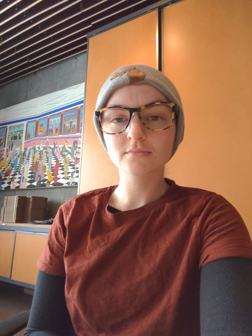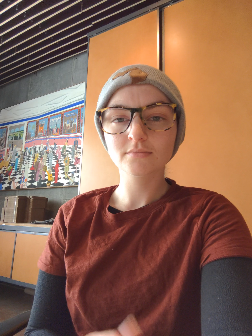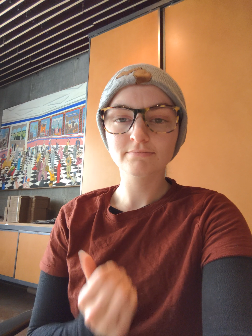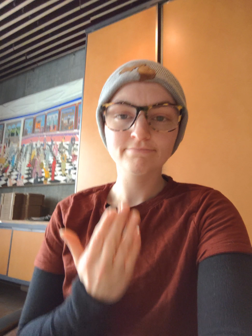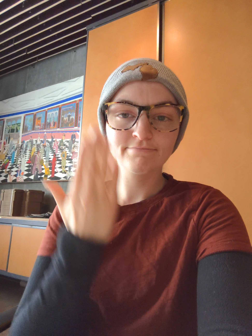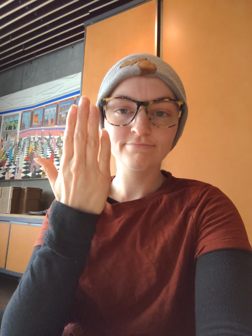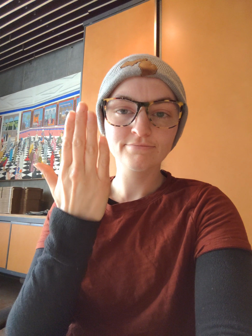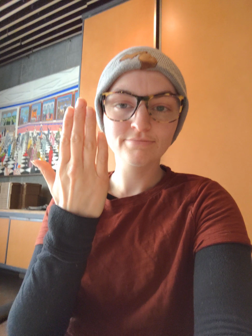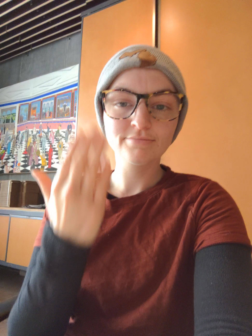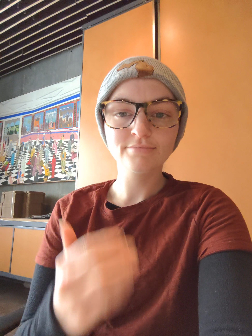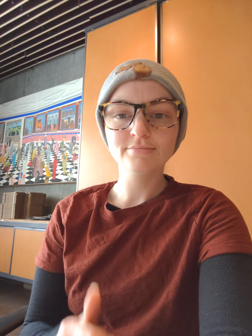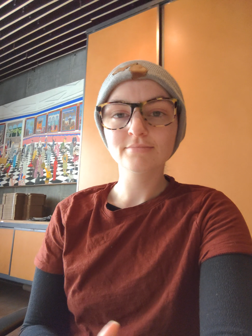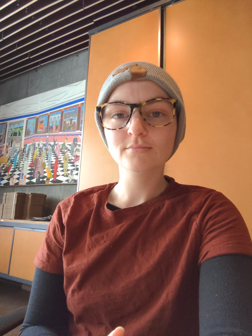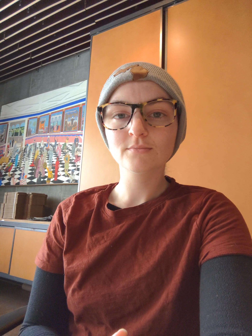mitten